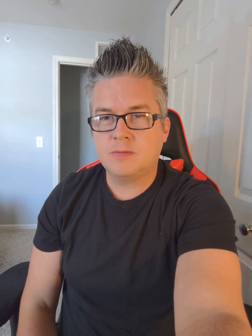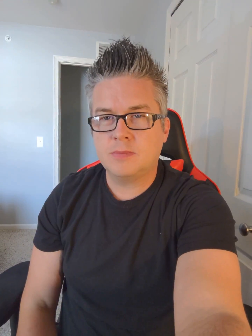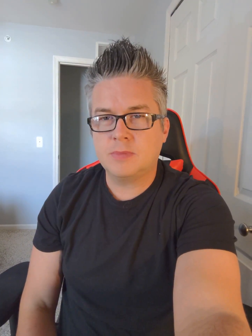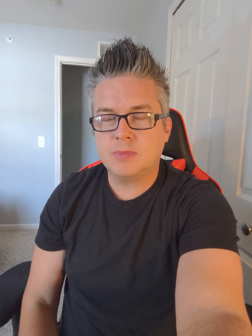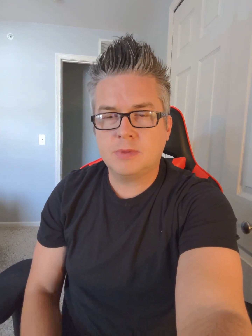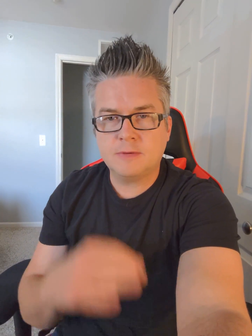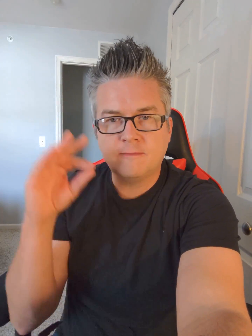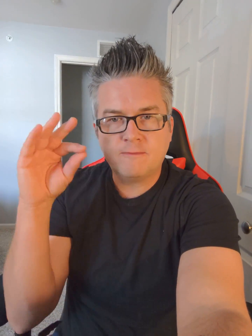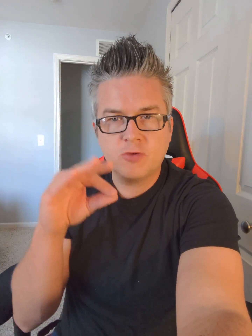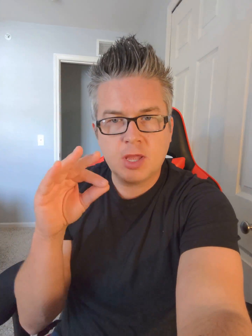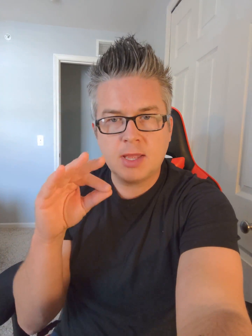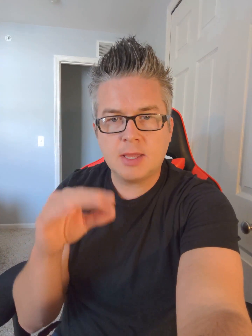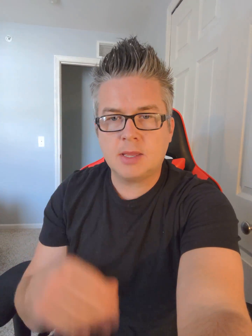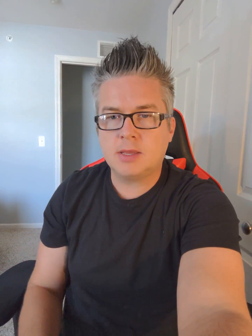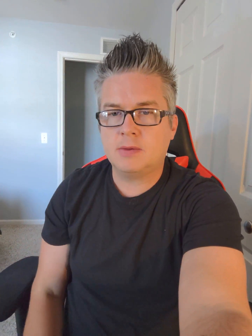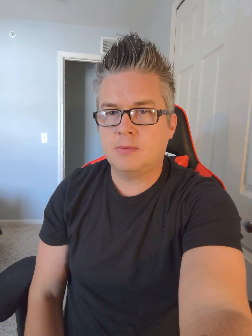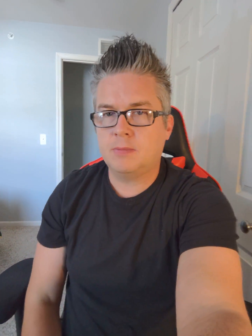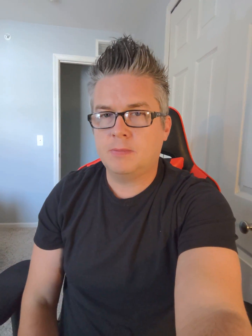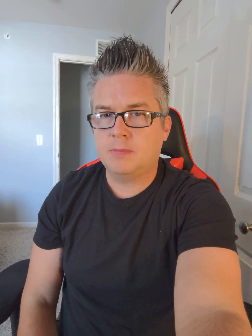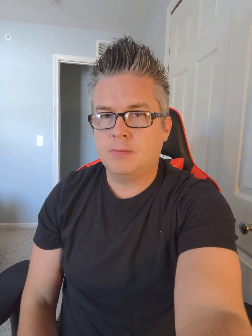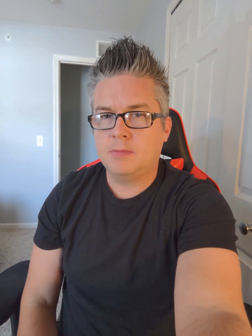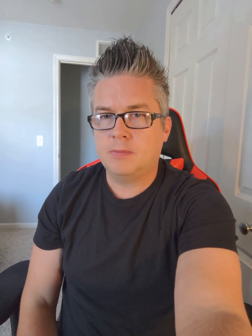fit